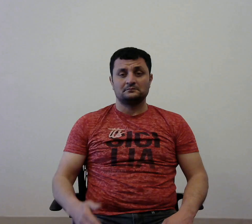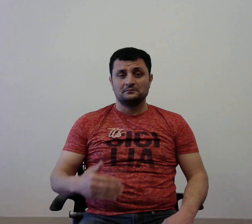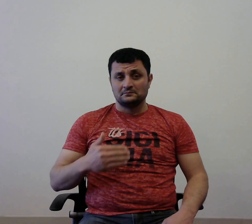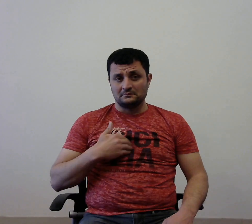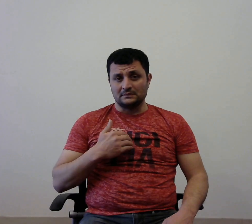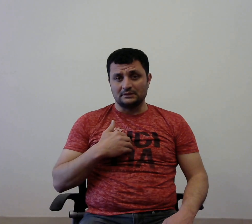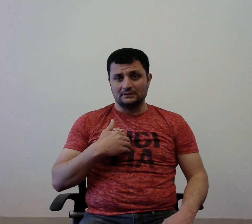mən